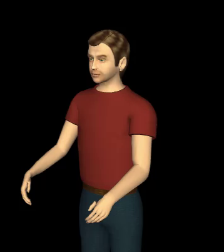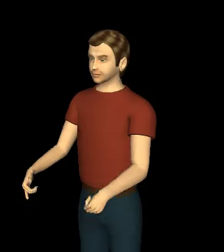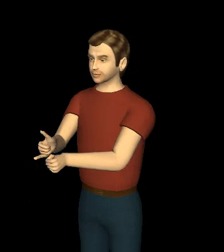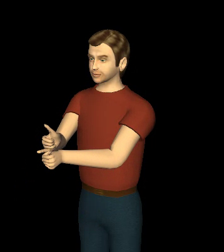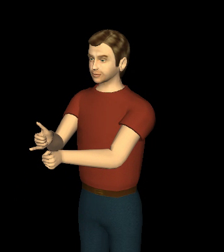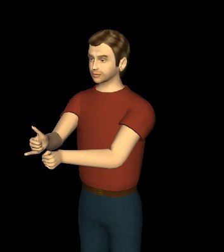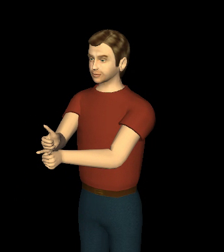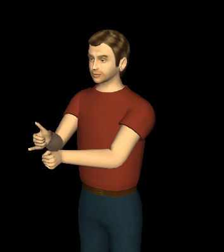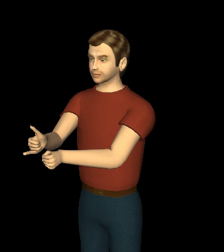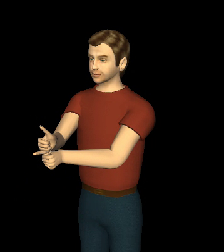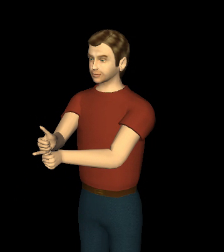قهوة